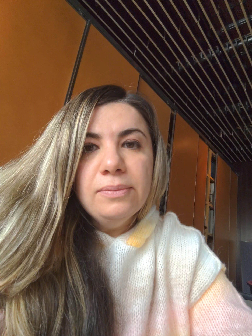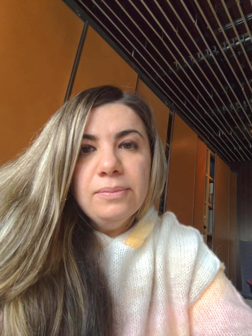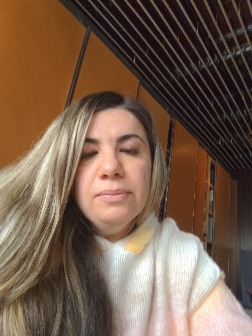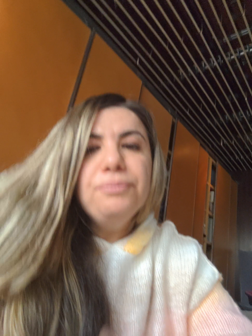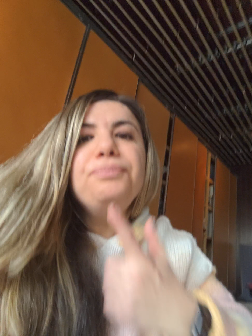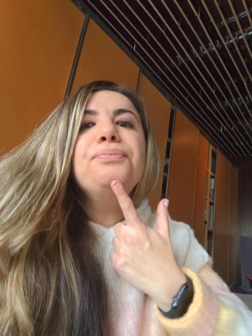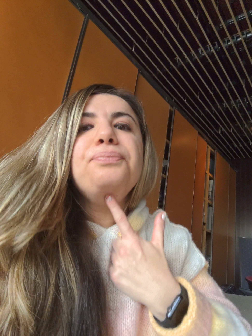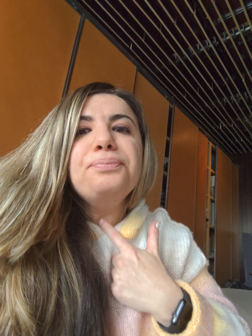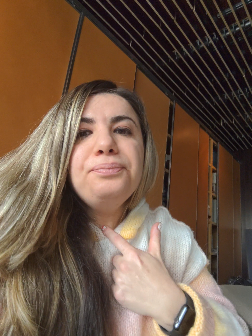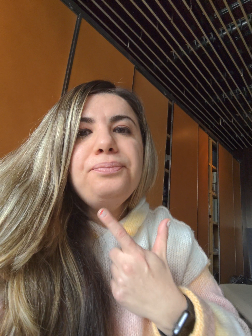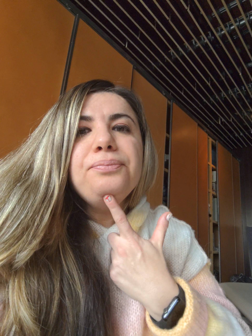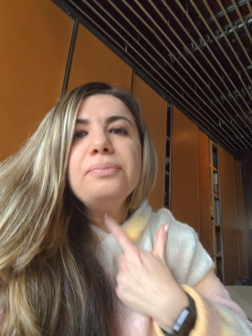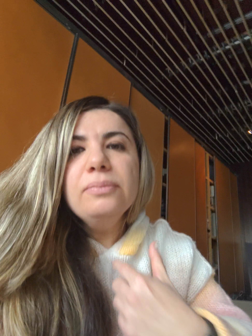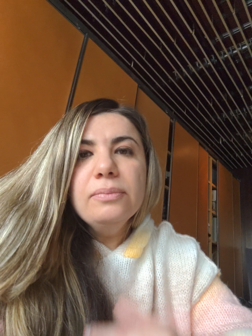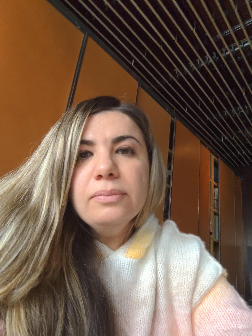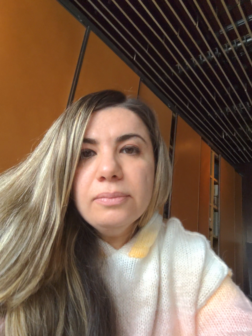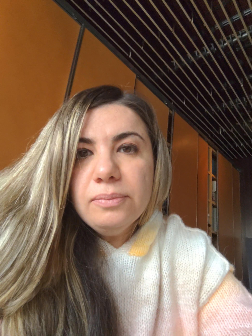thirsty